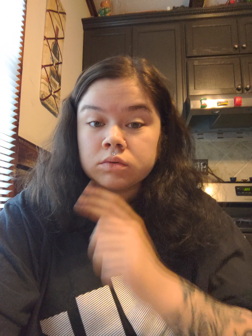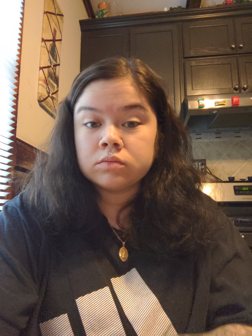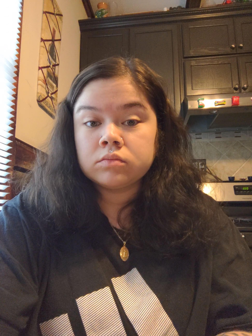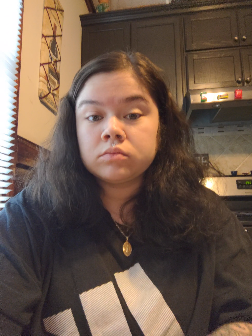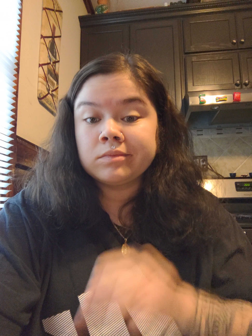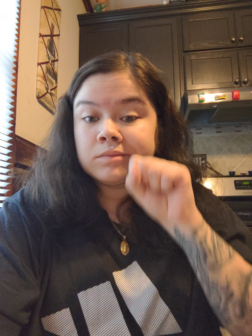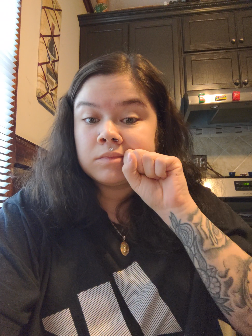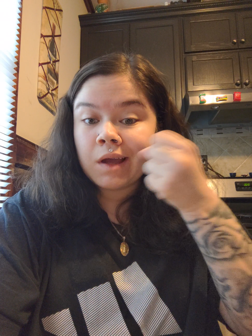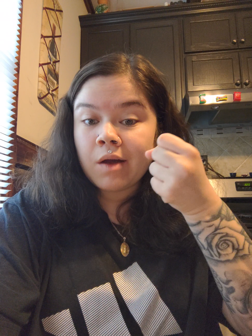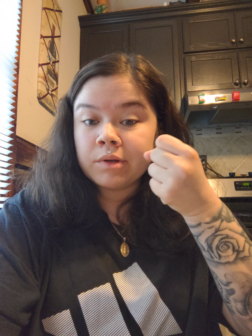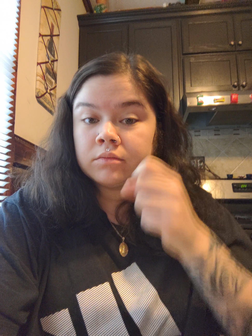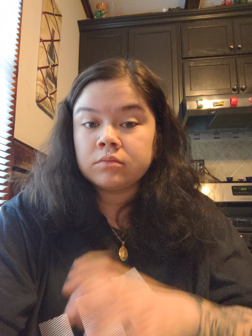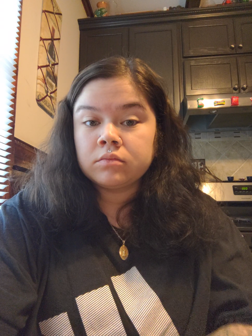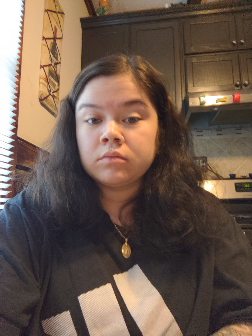carrot